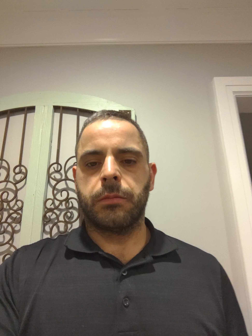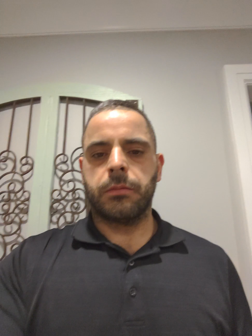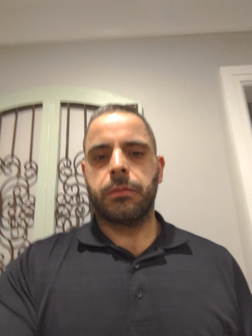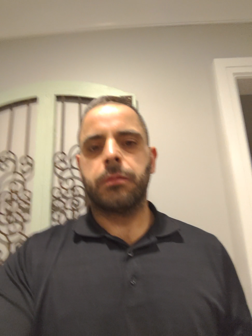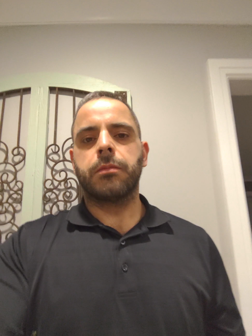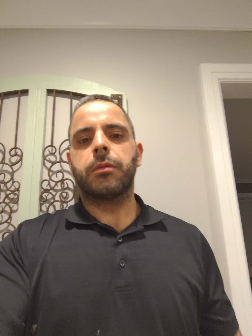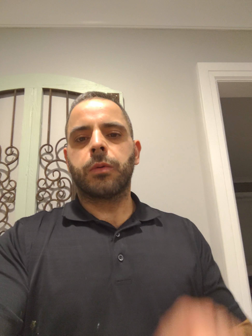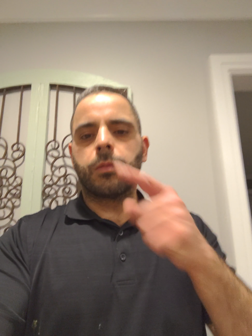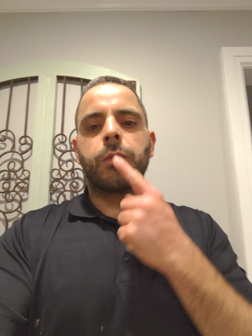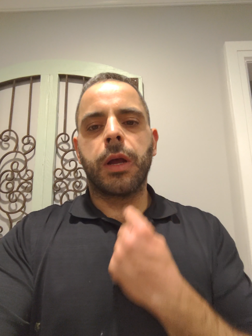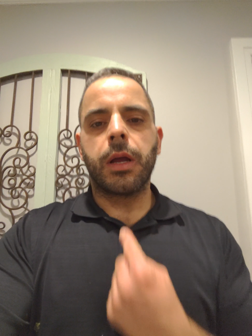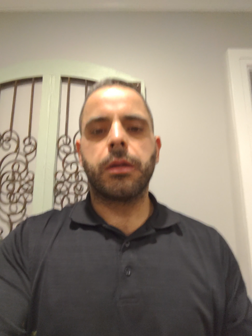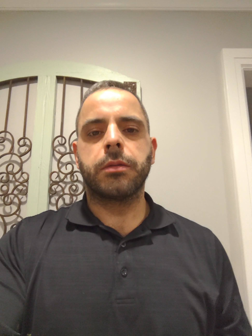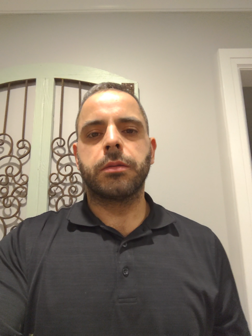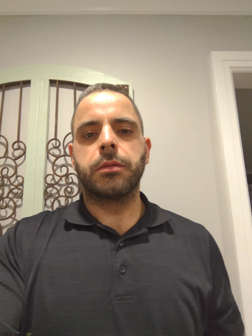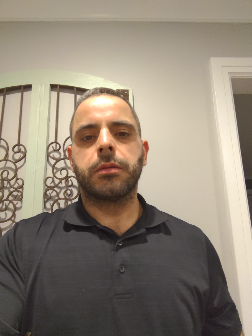red